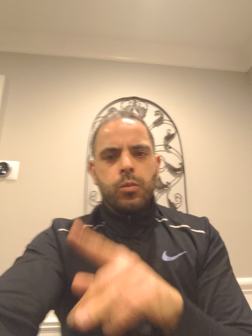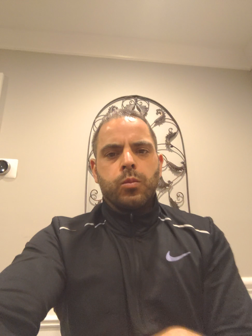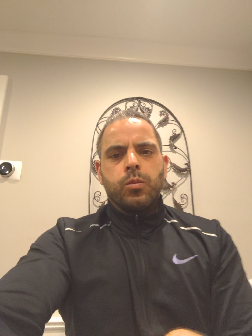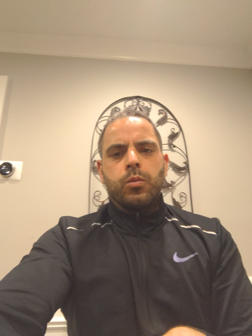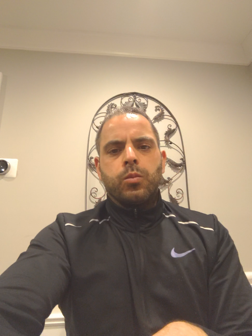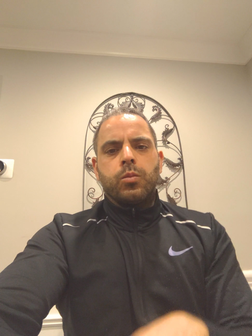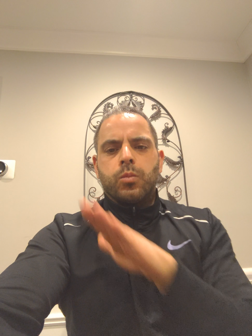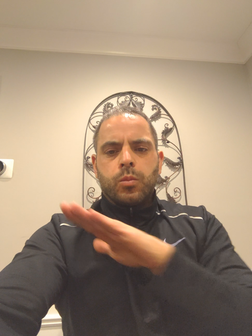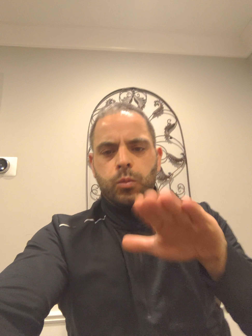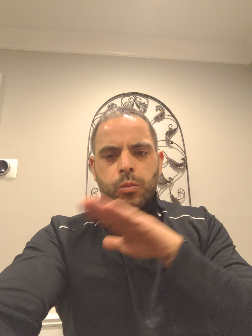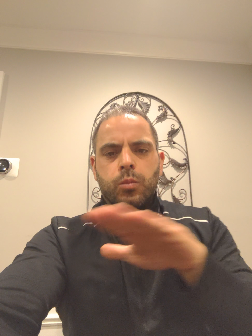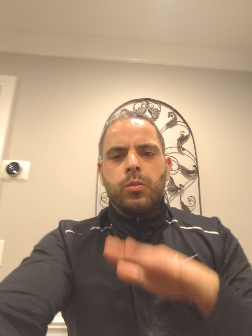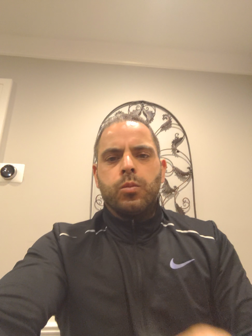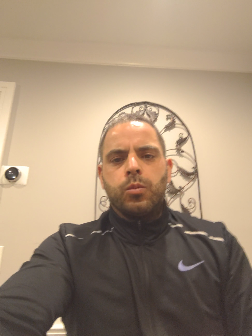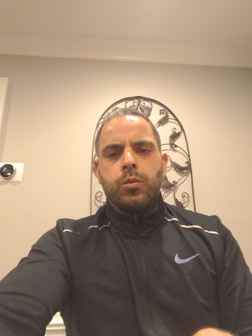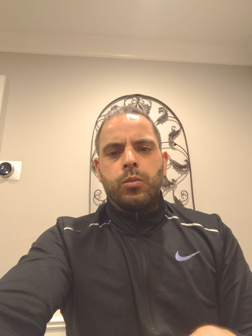clean